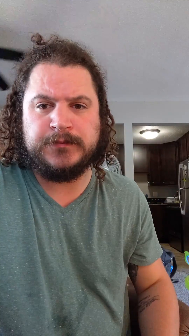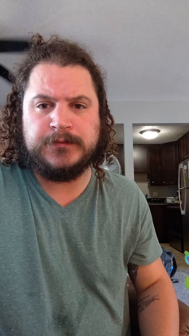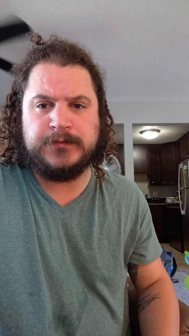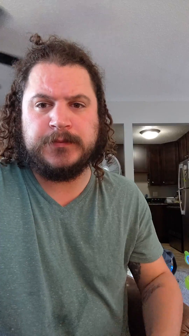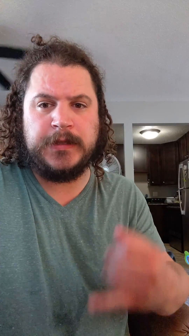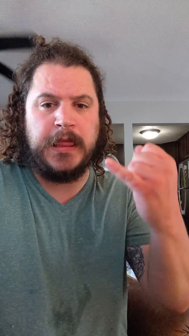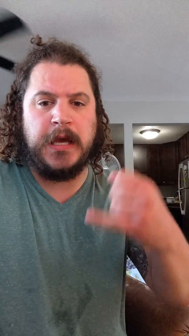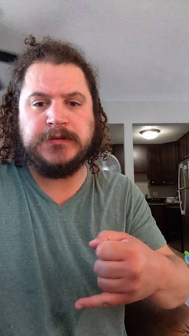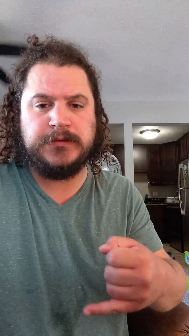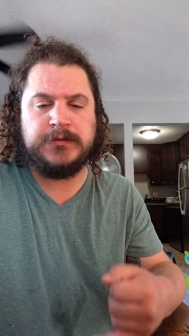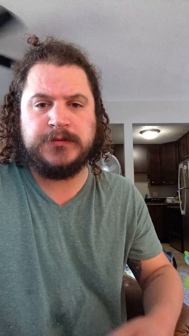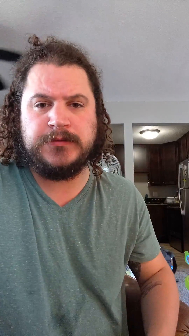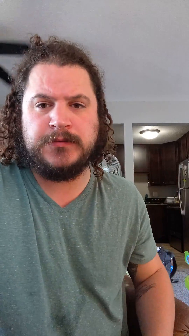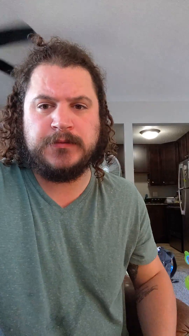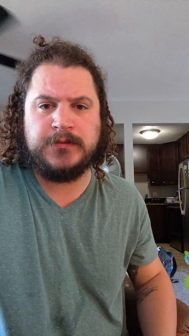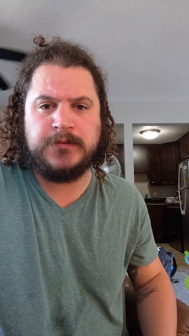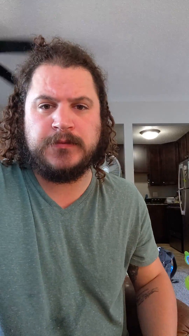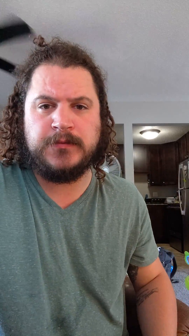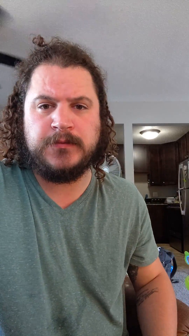last